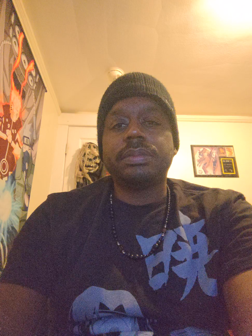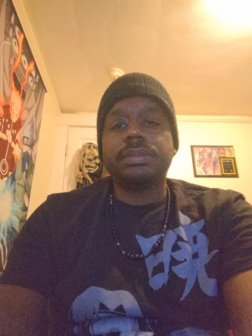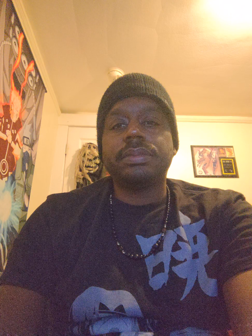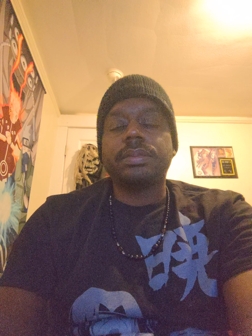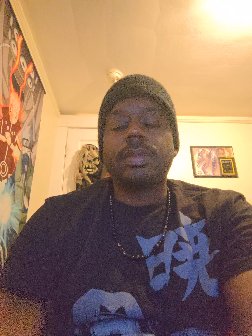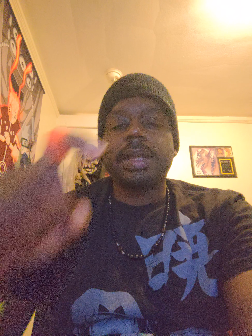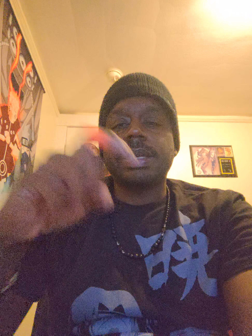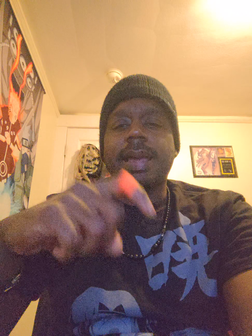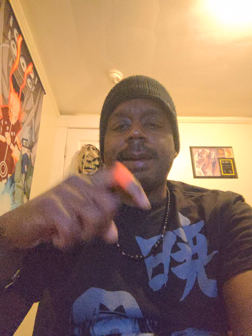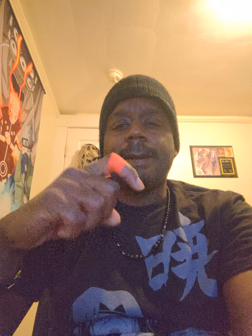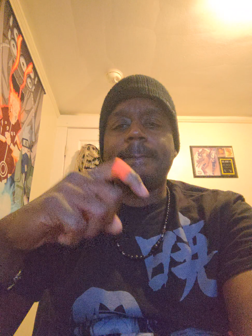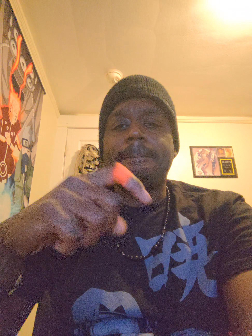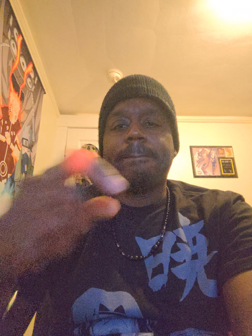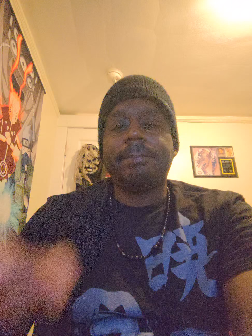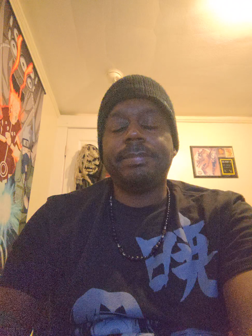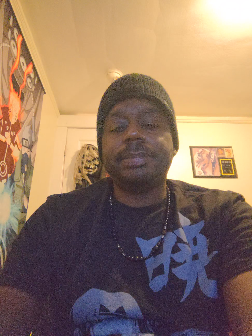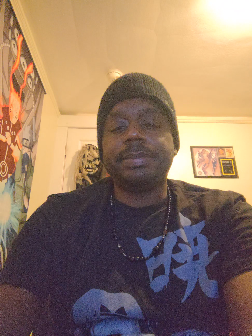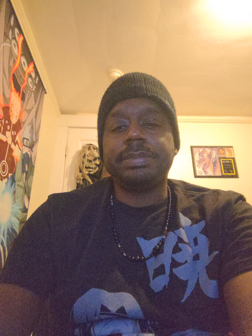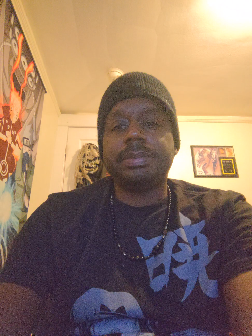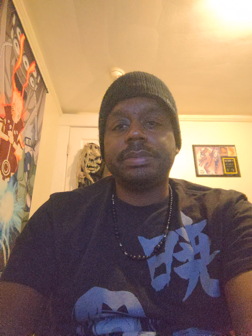time